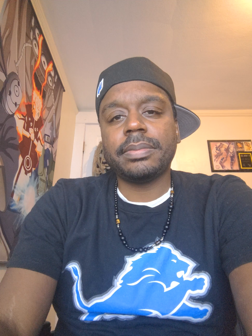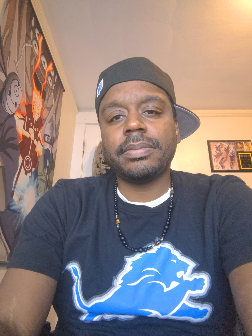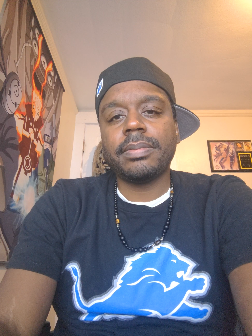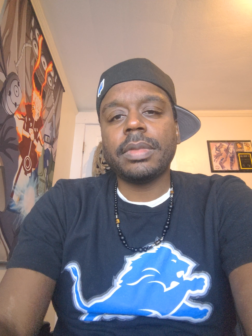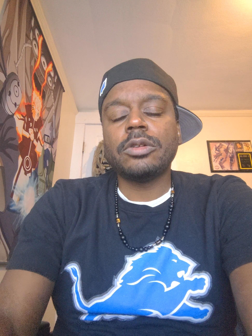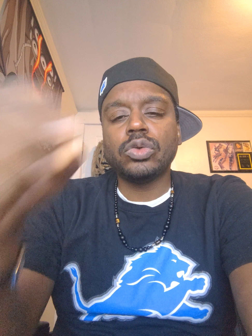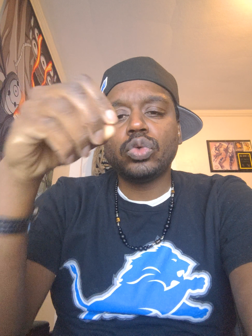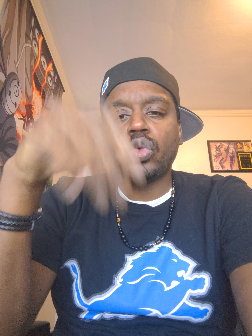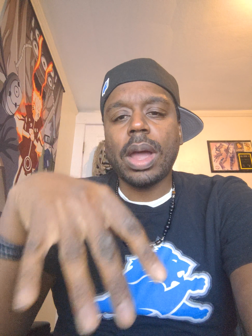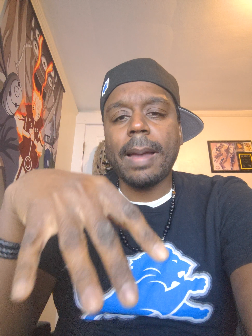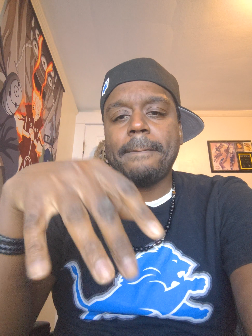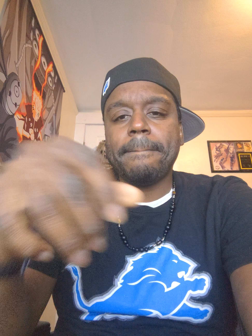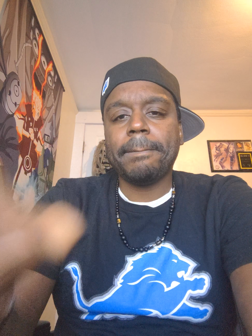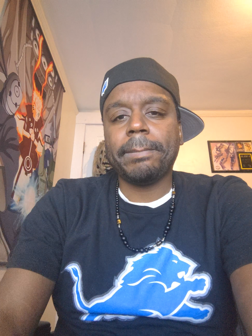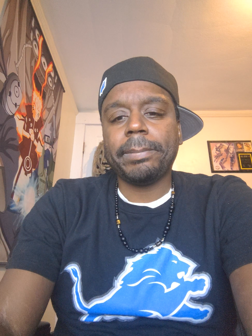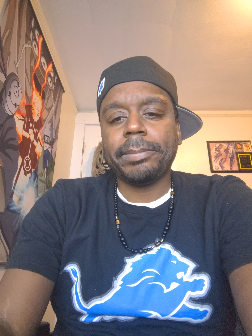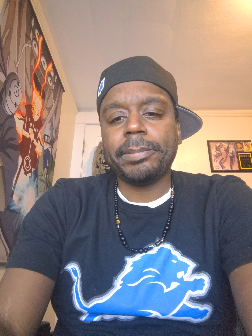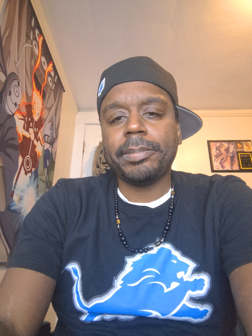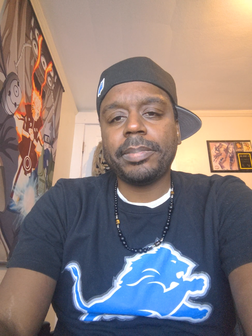drop